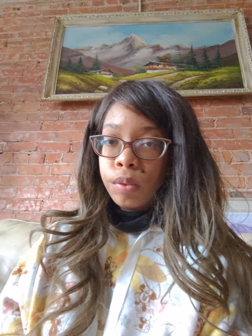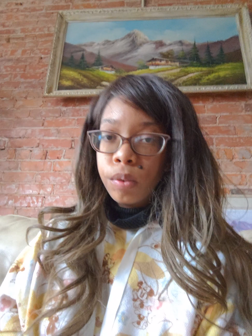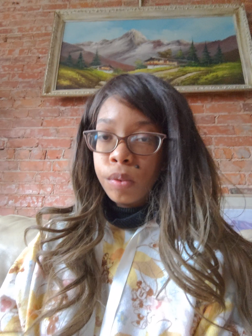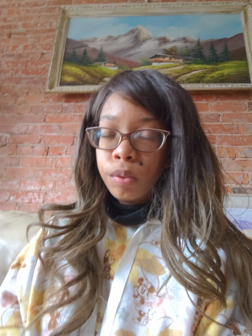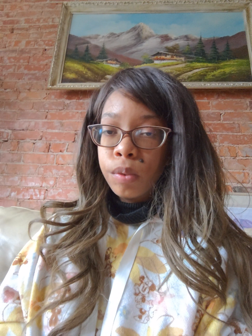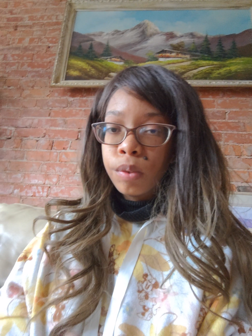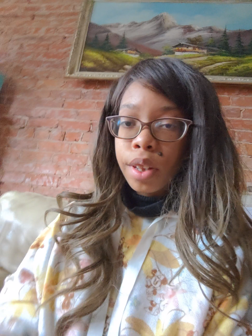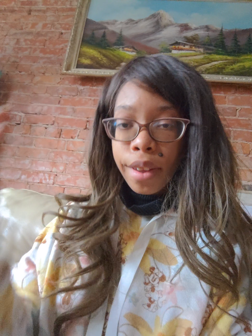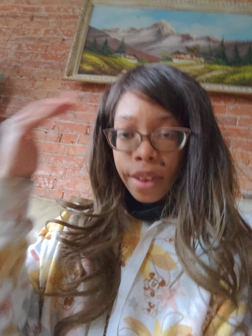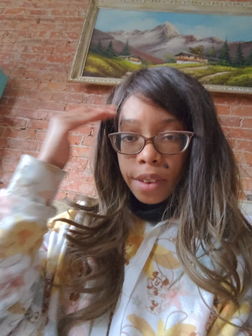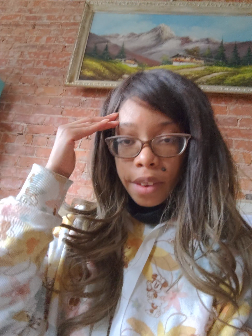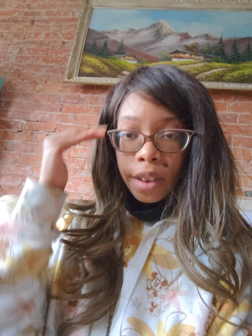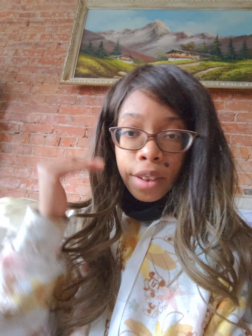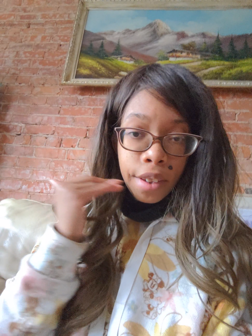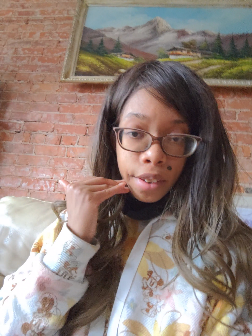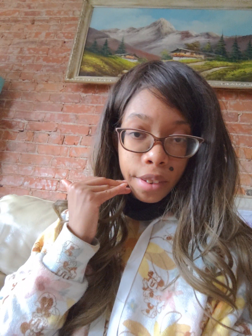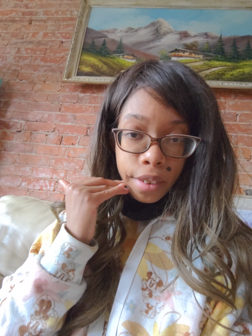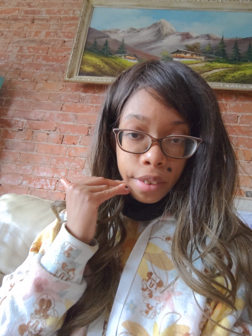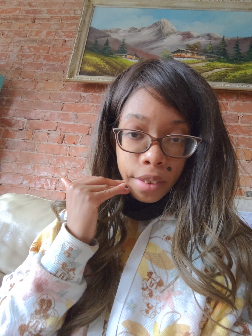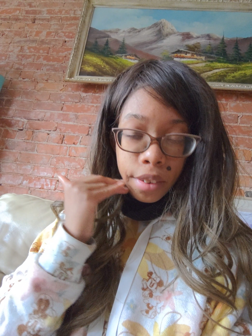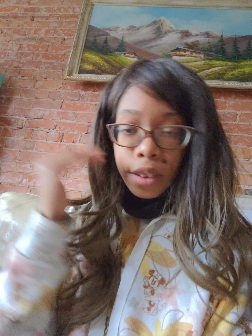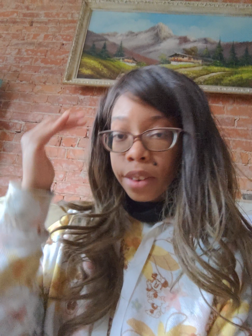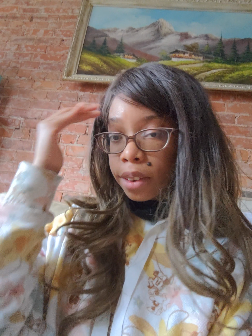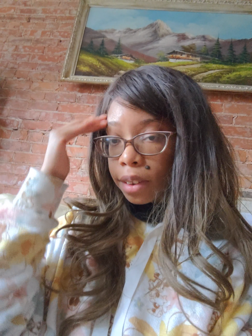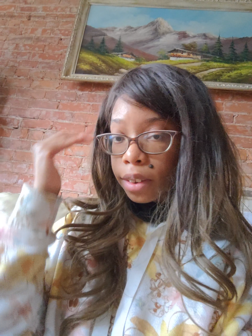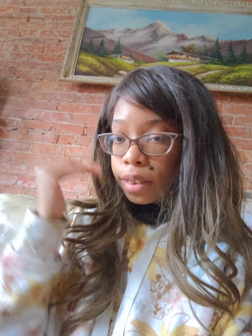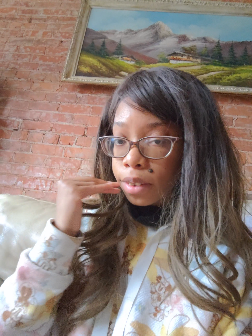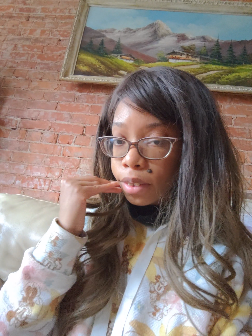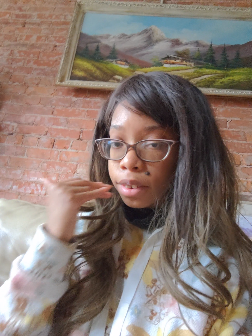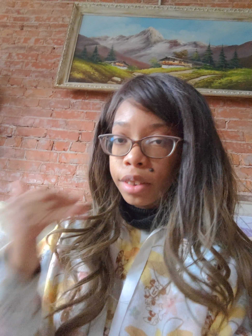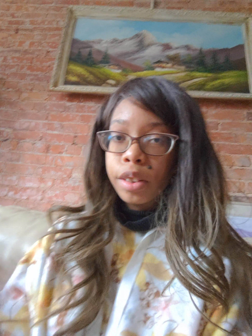head